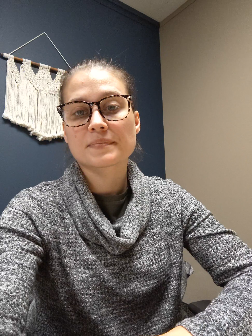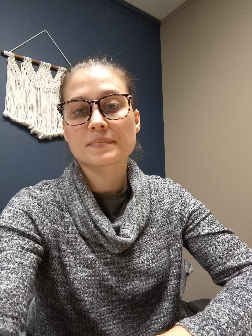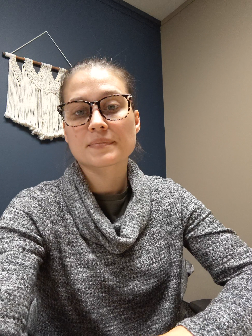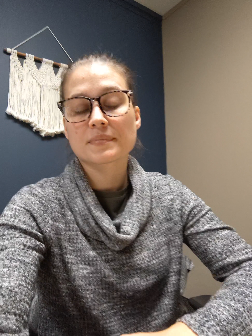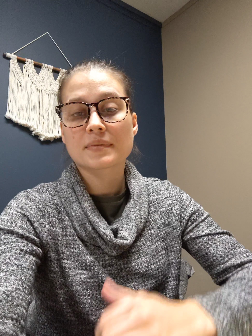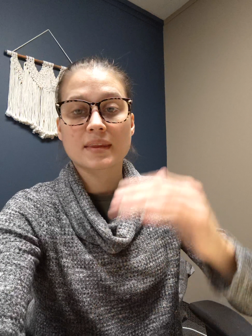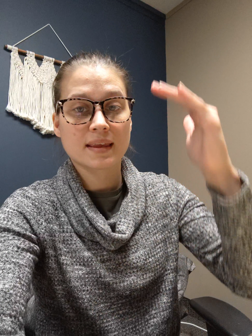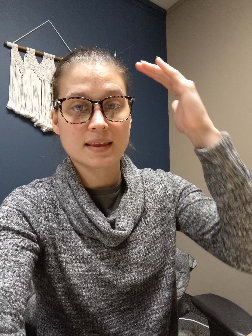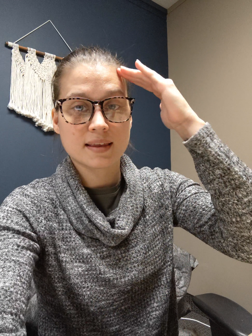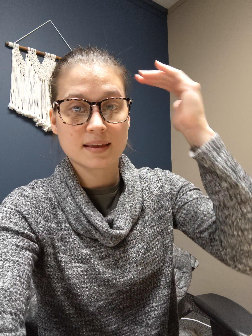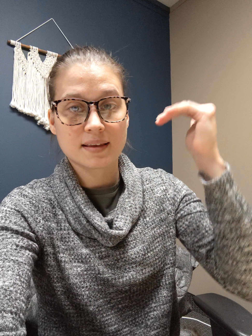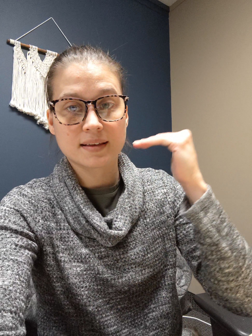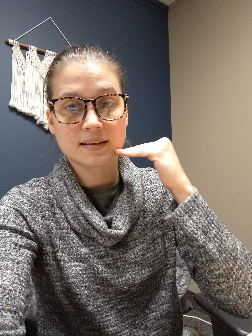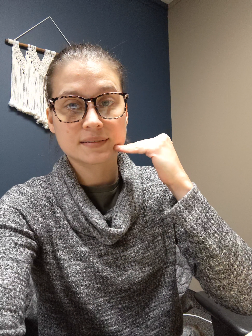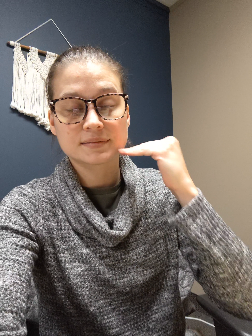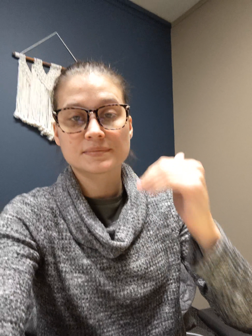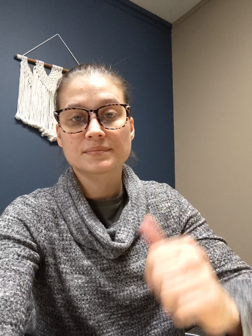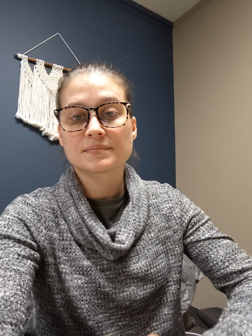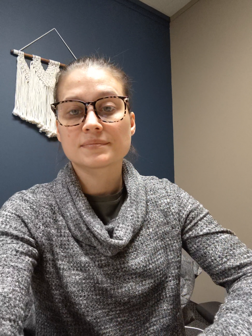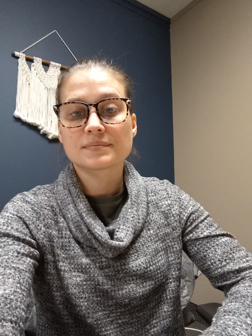head